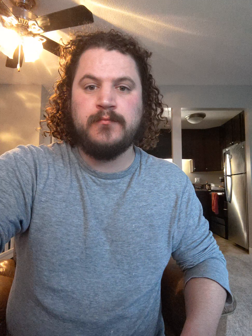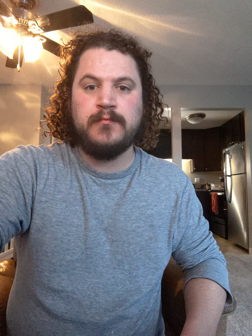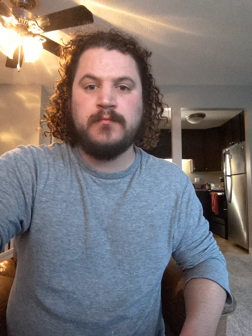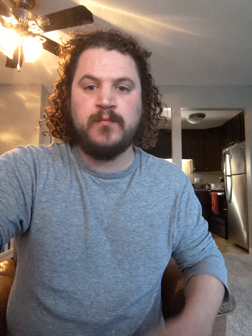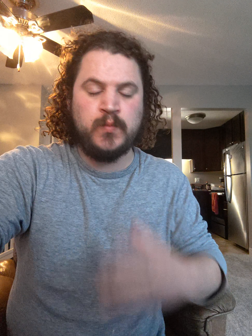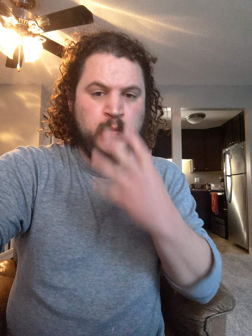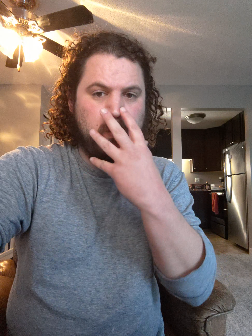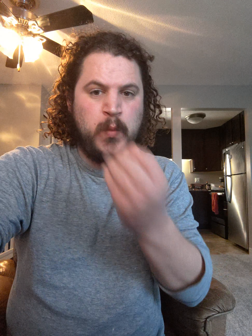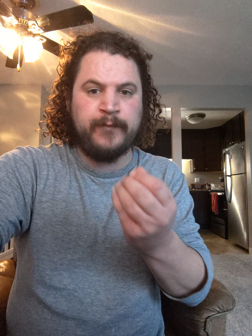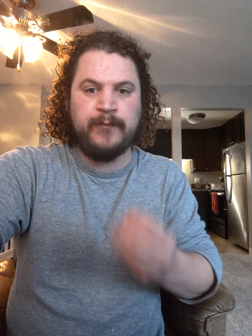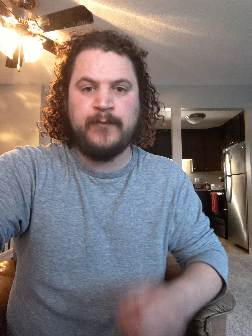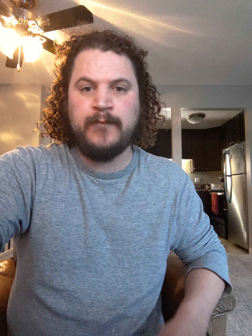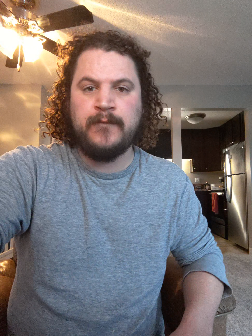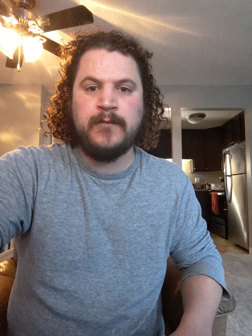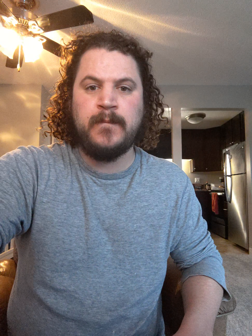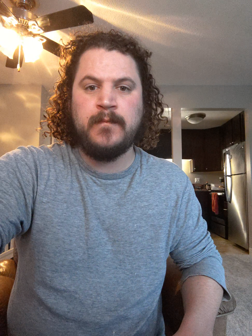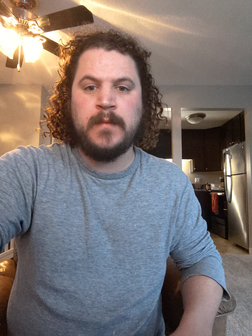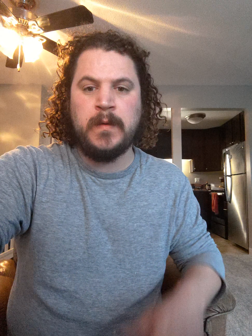wolf